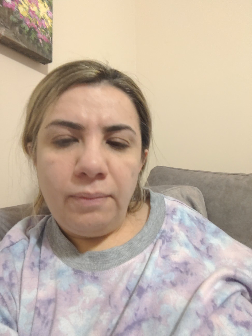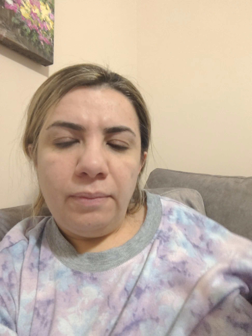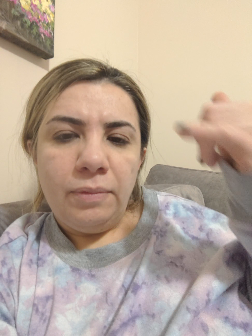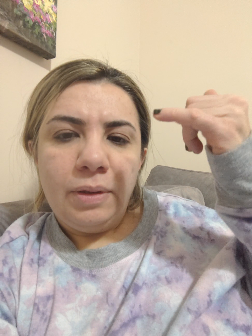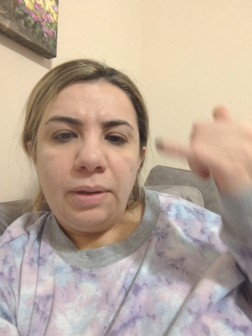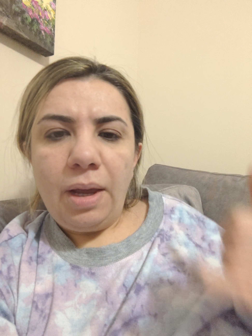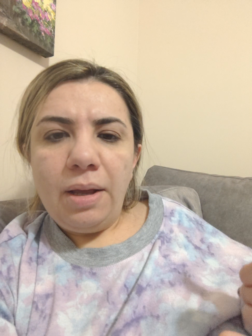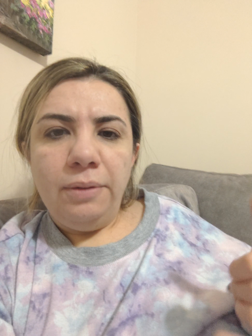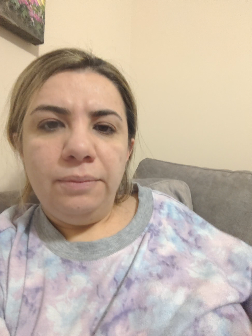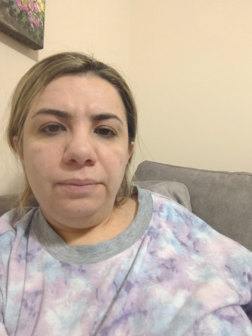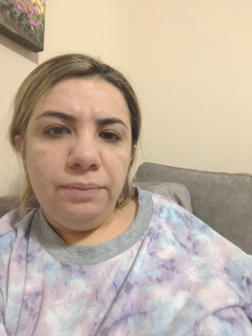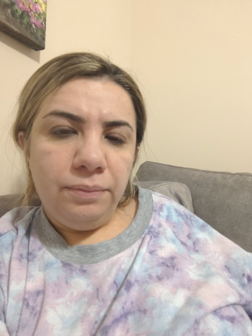now